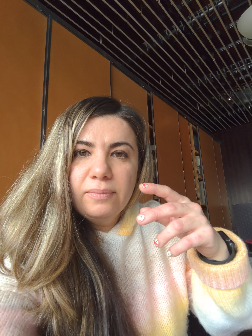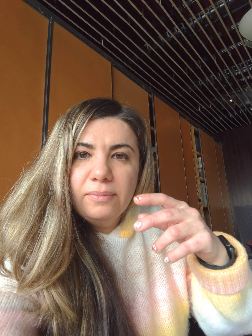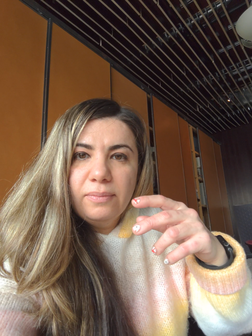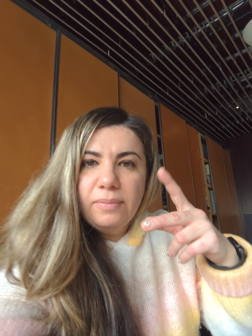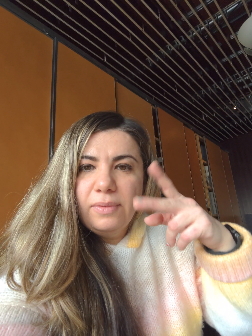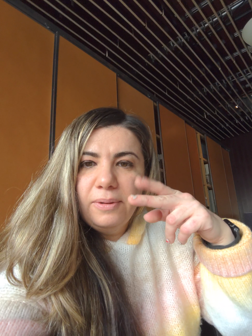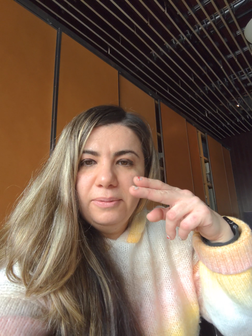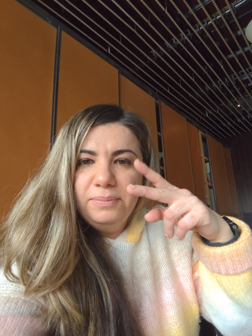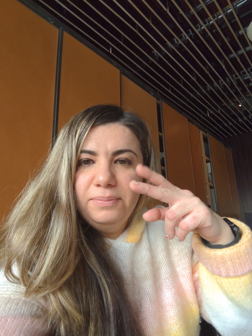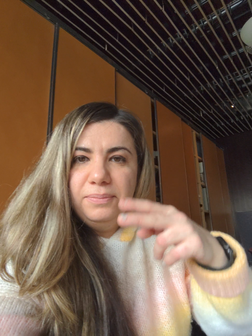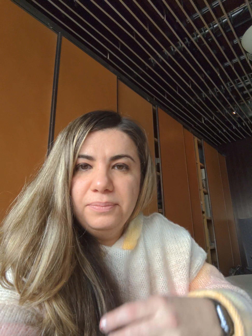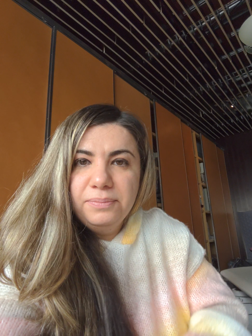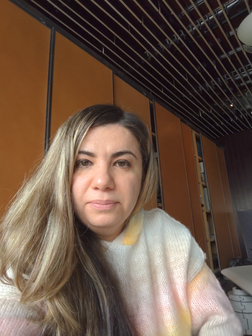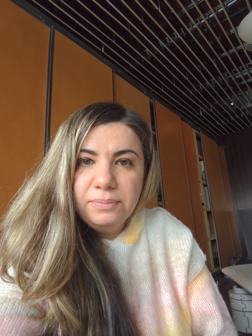scissors